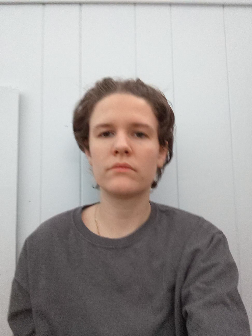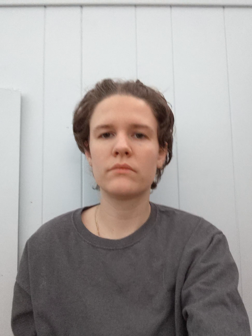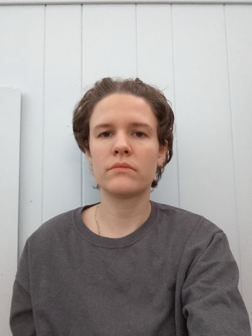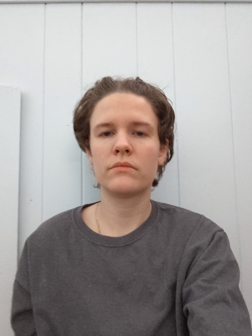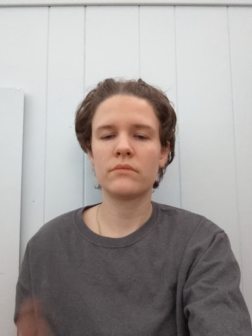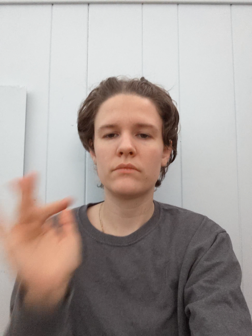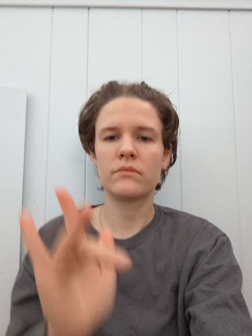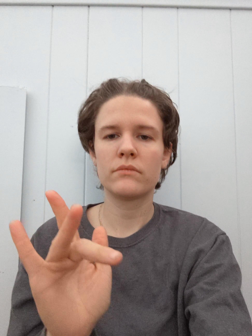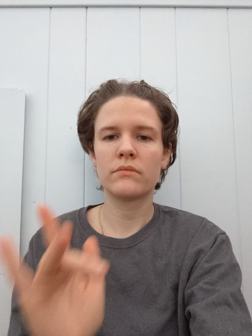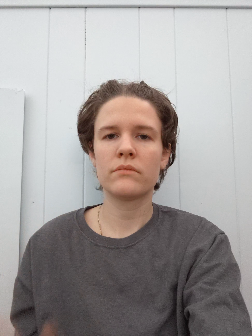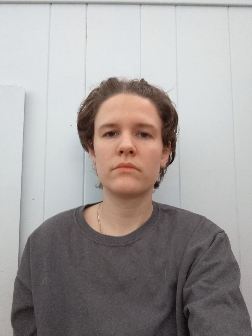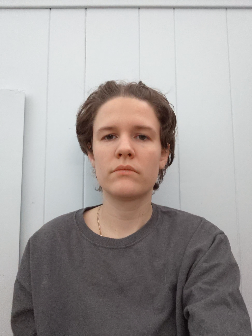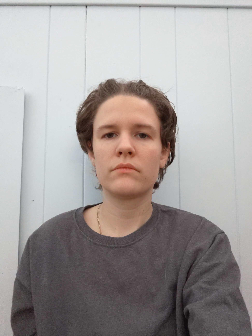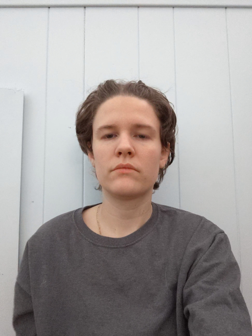touch